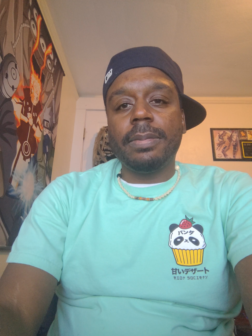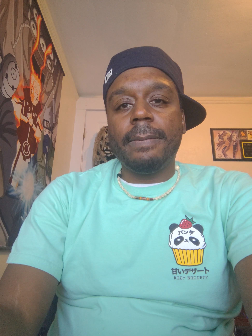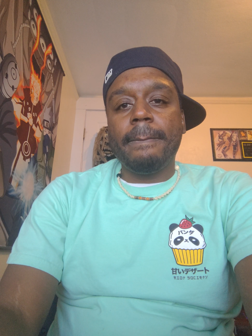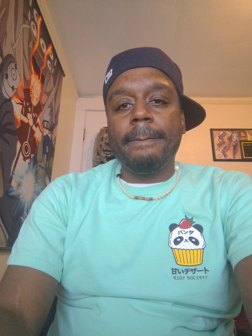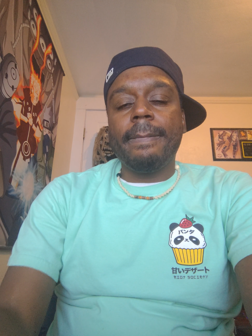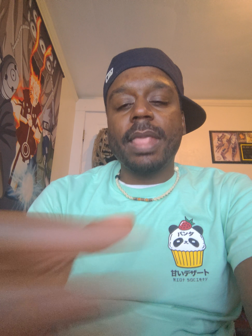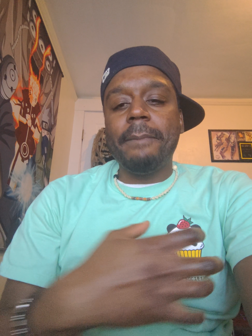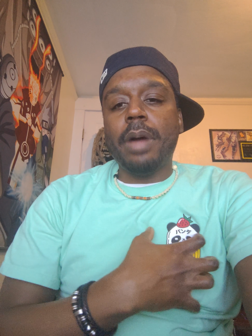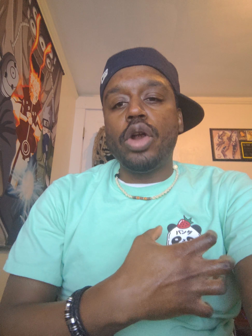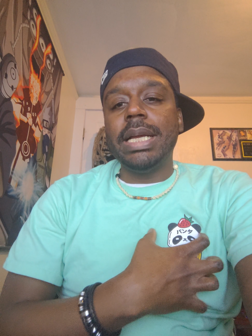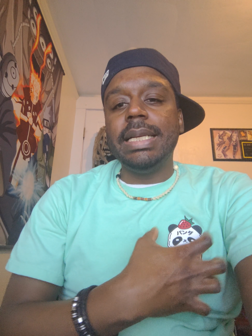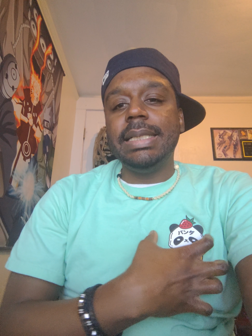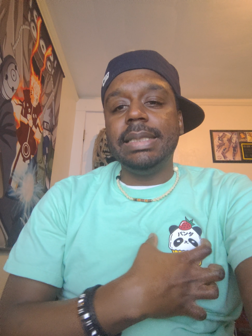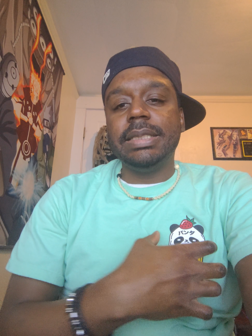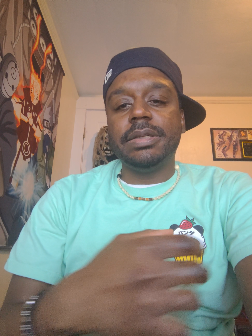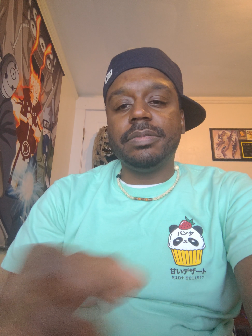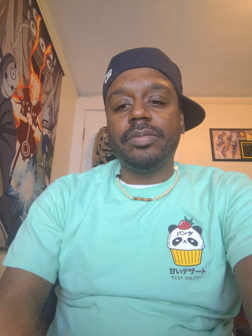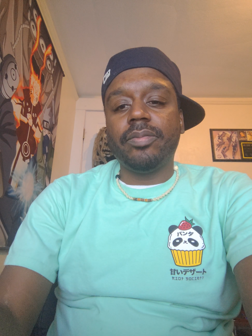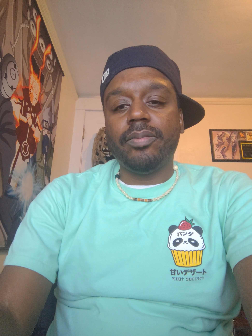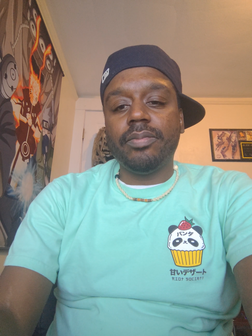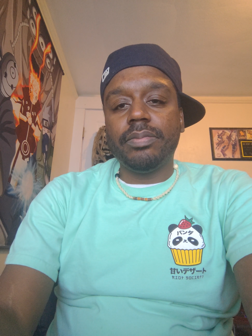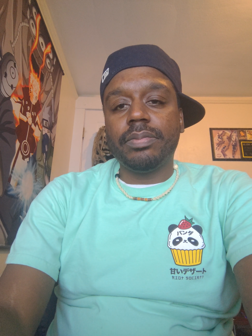police